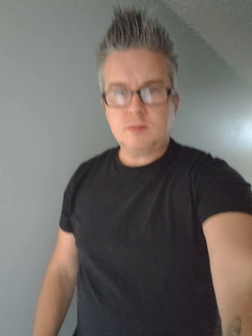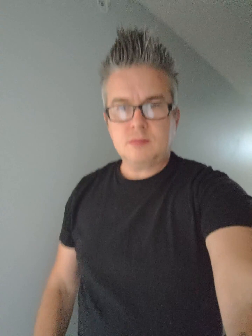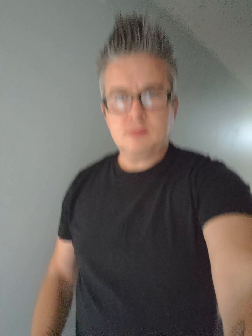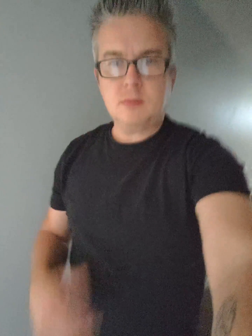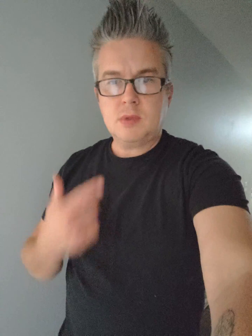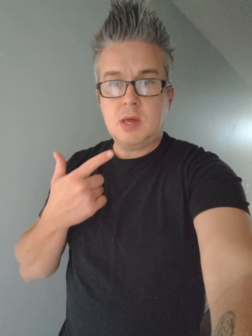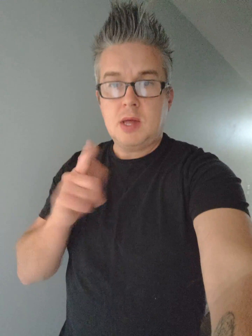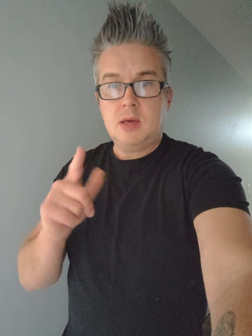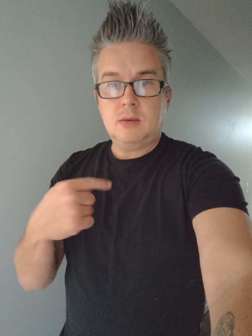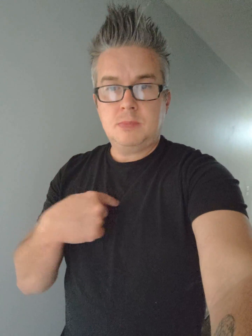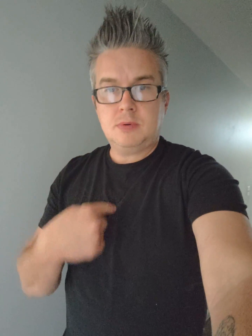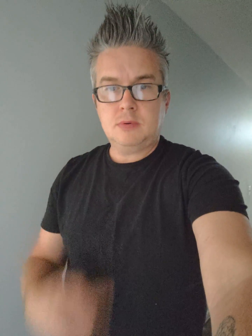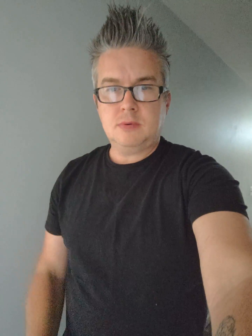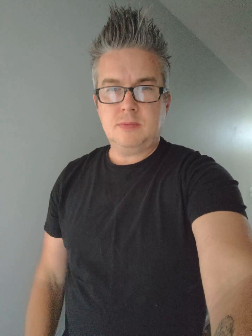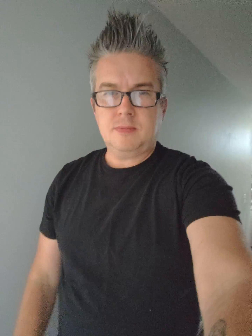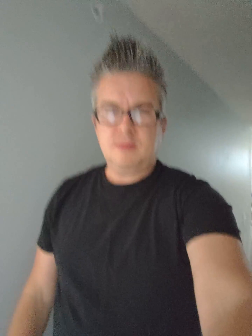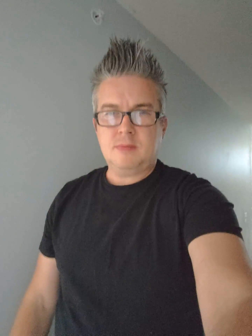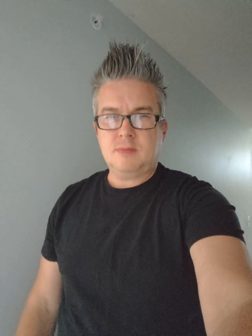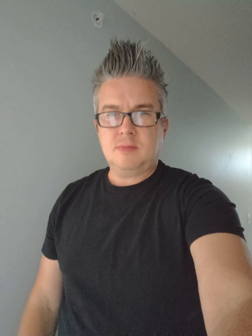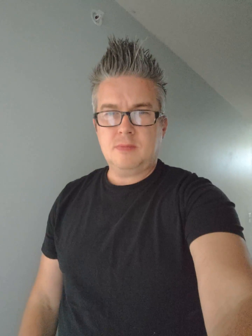let me